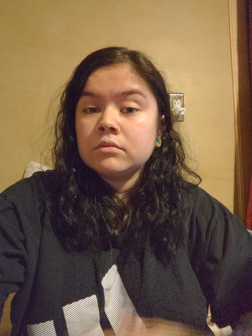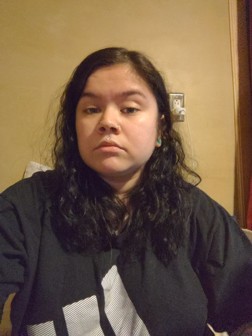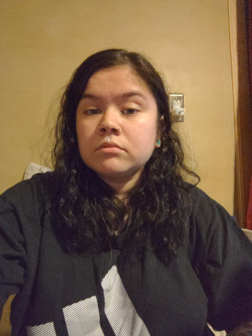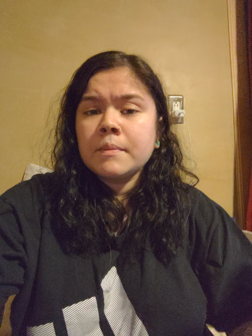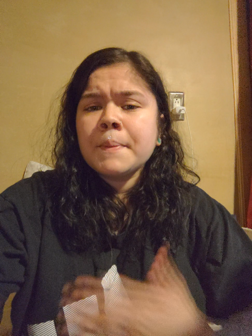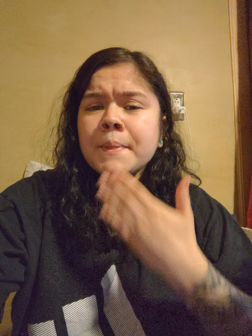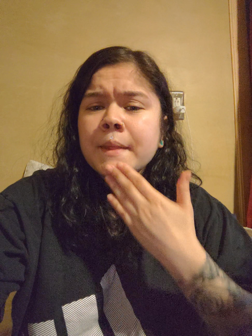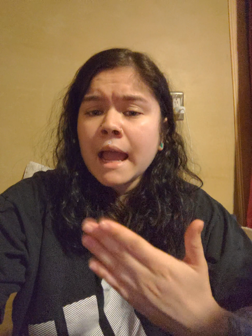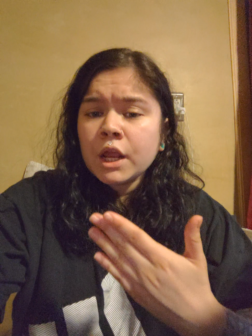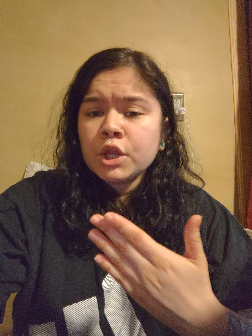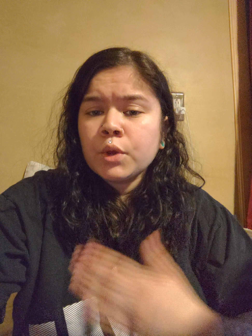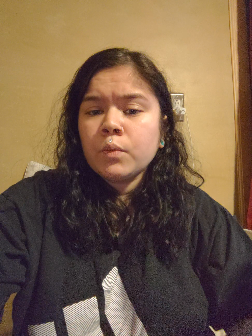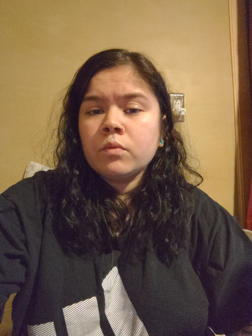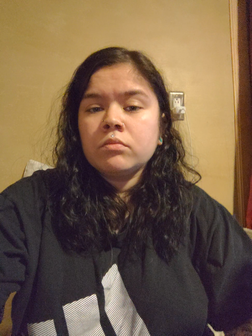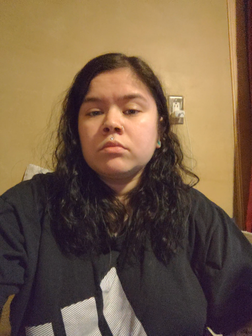thank you